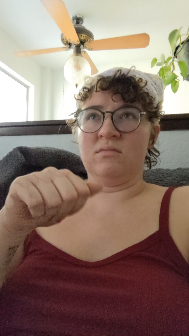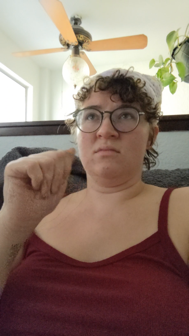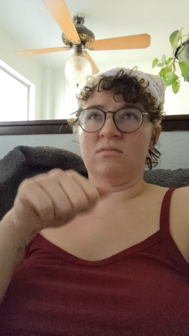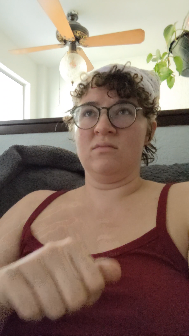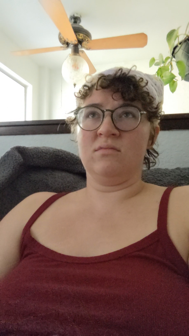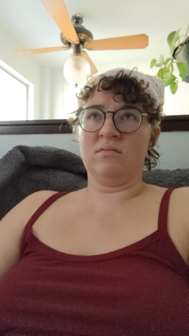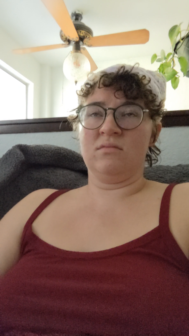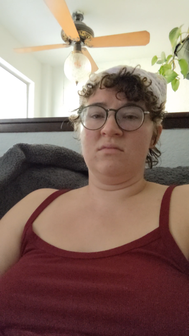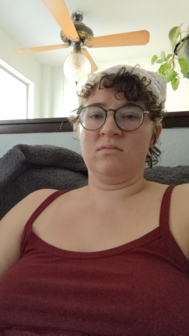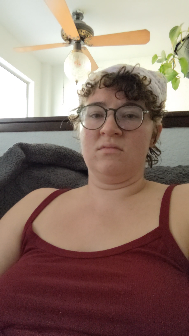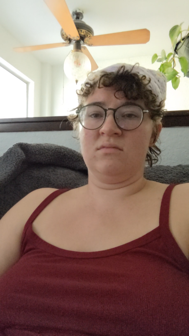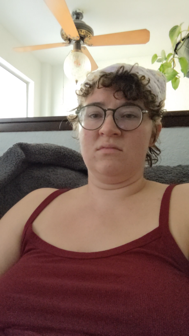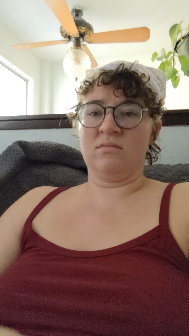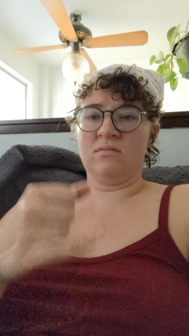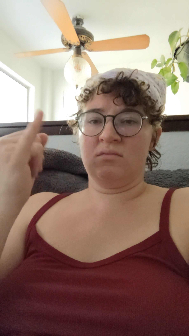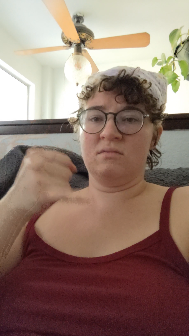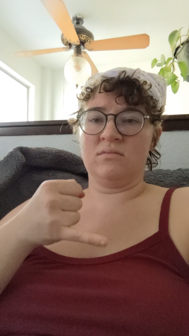last